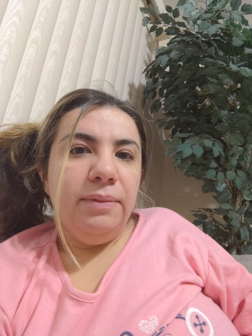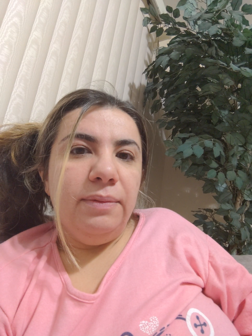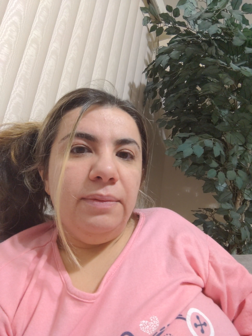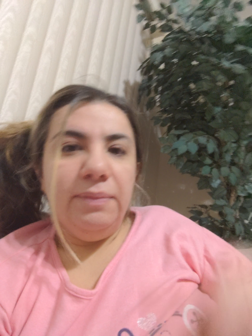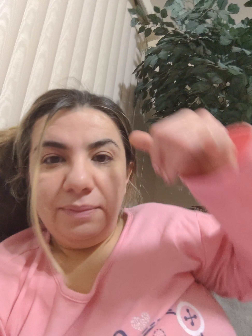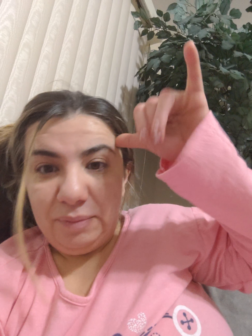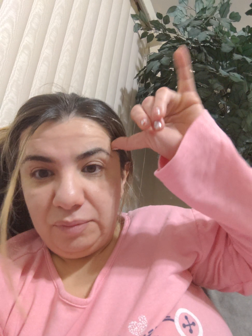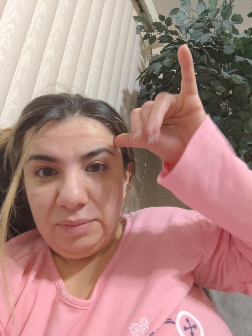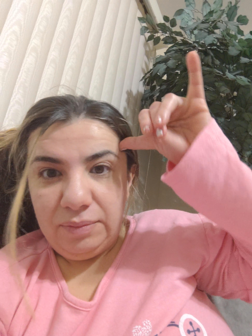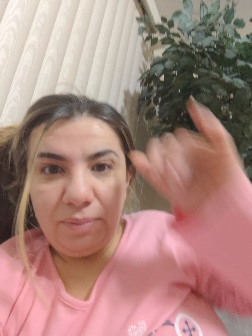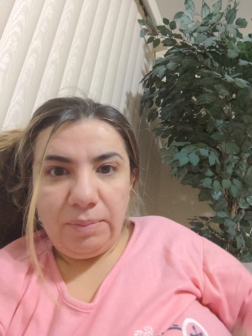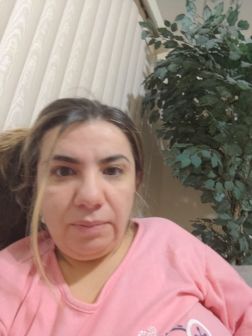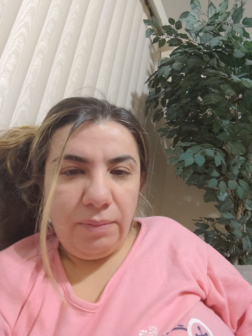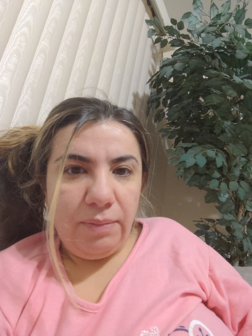cow